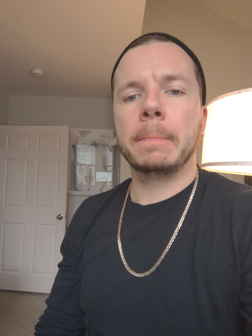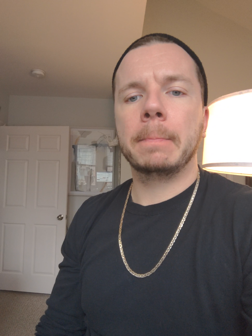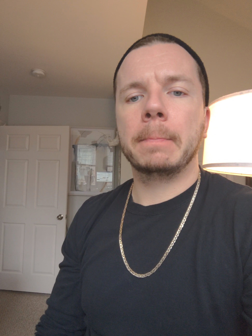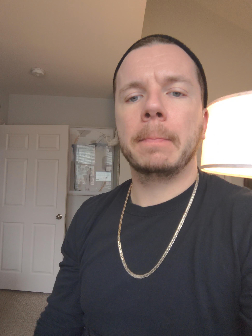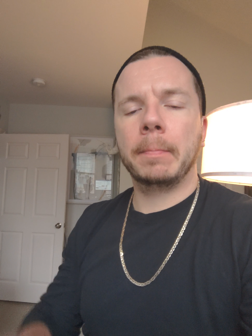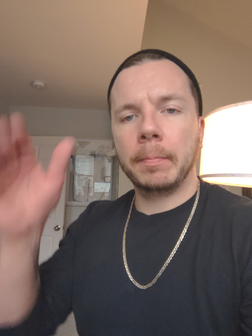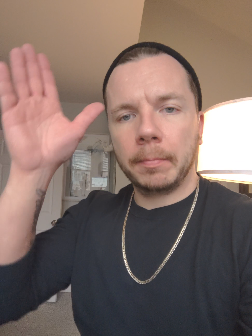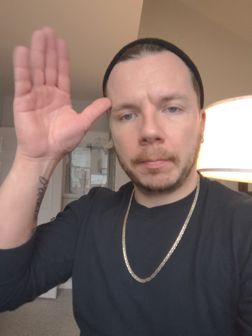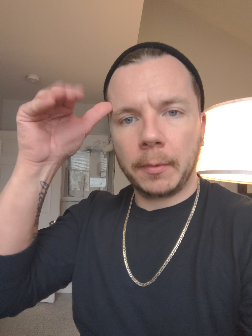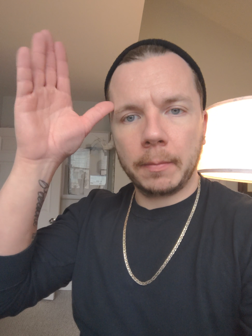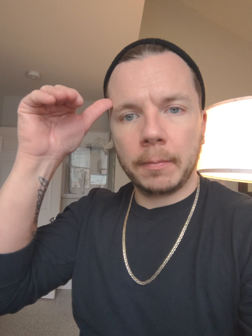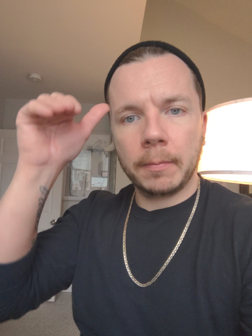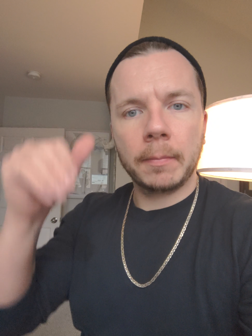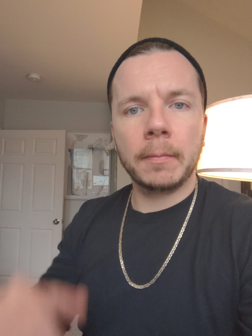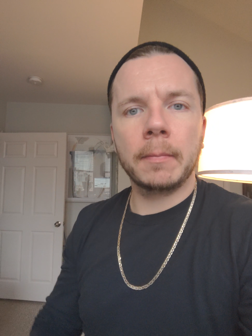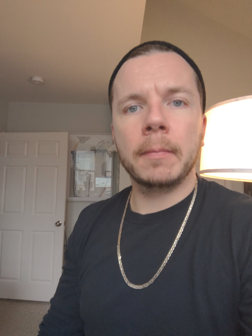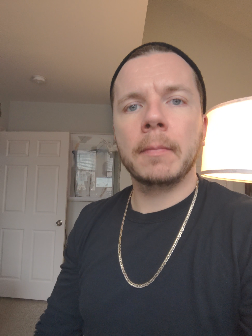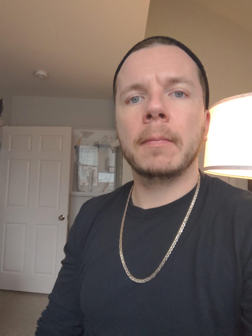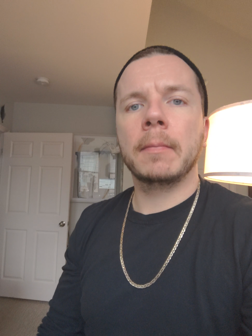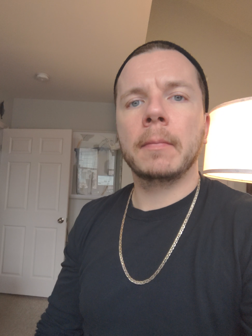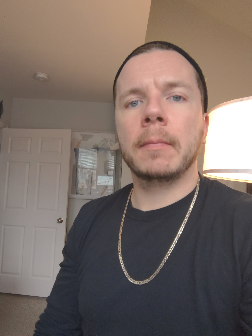donkey